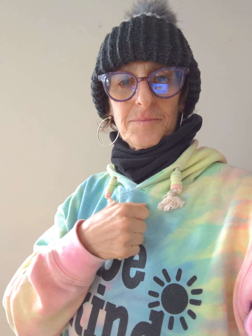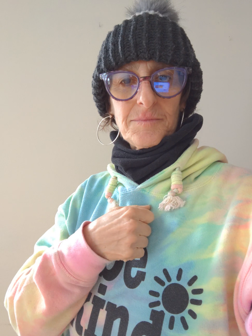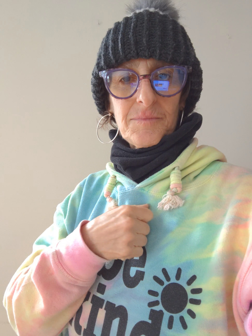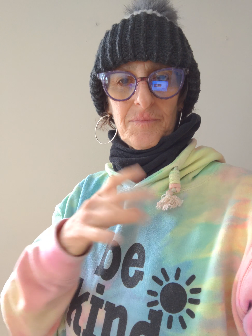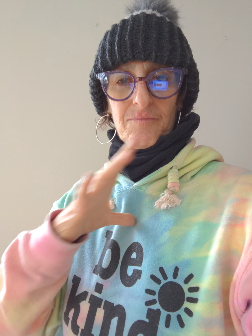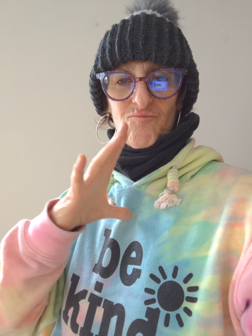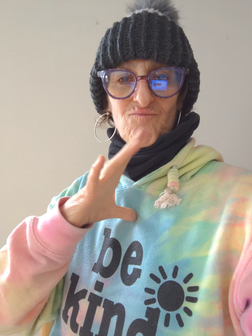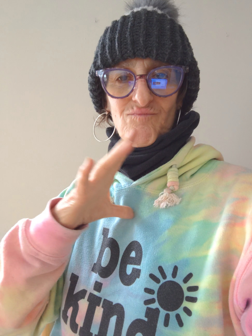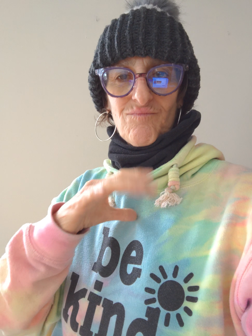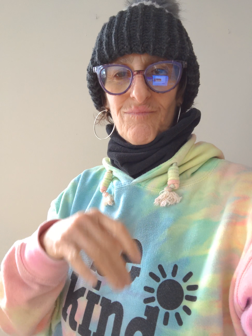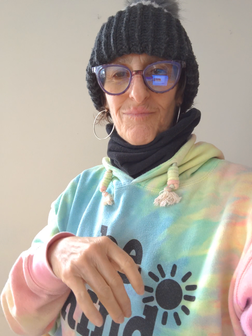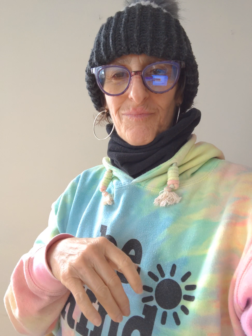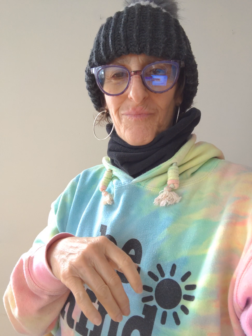fine